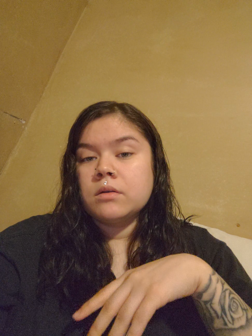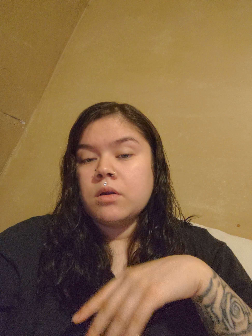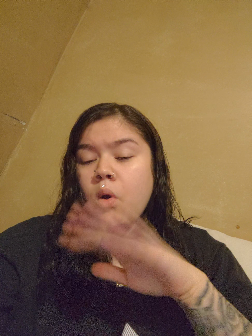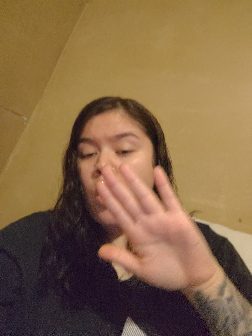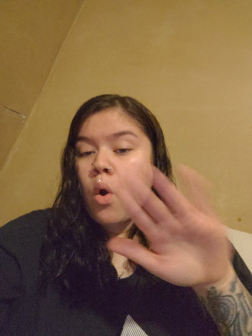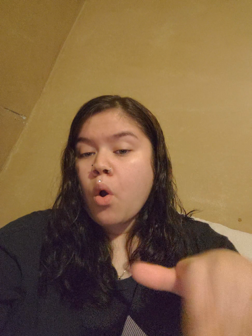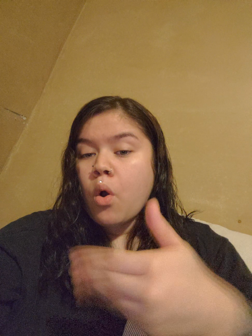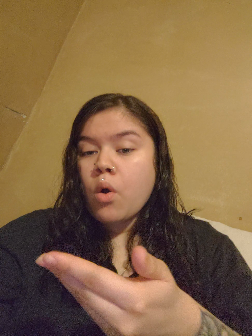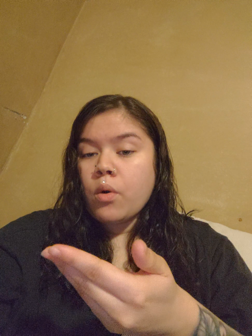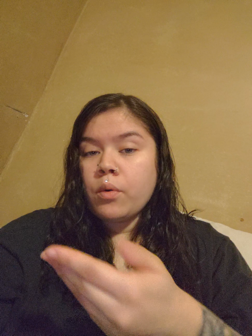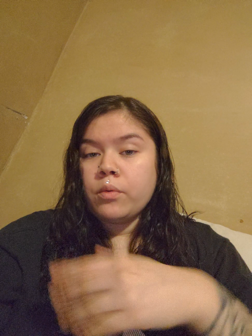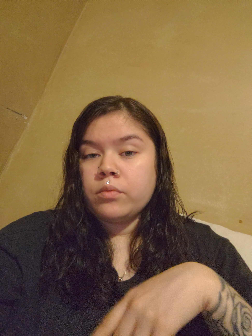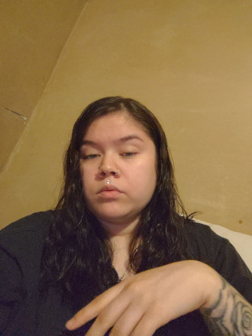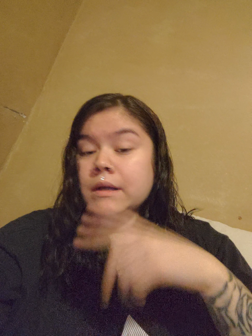all